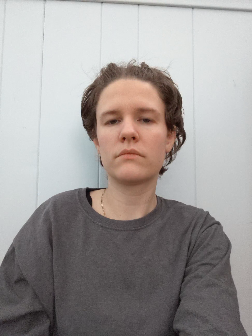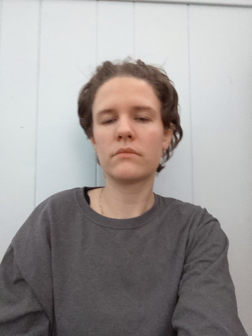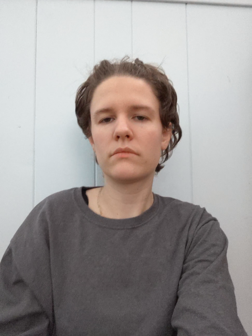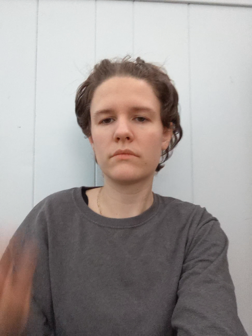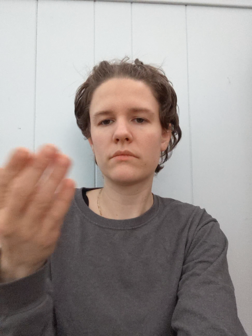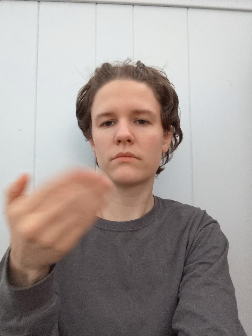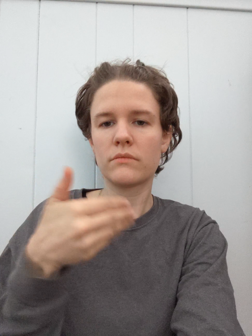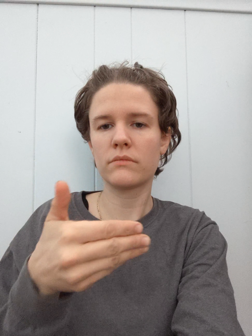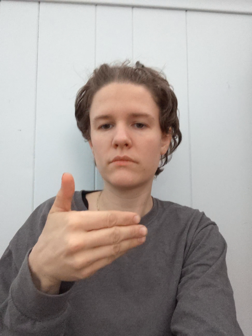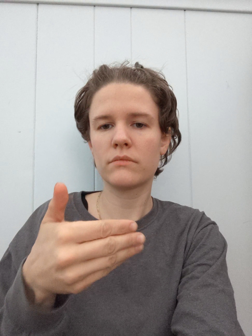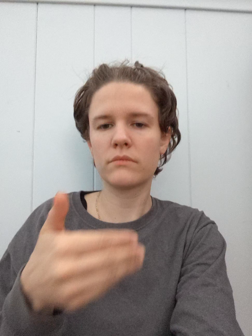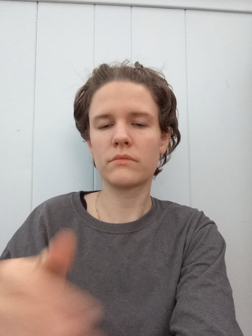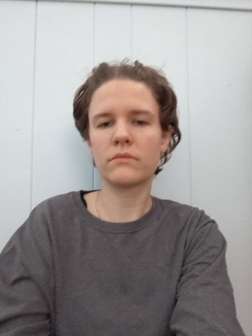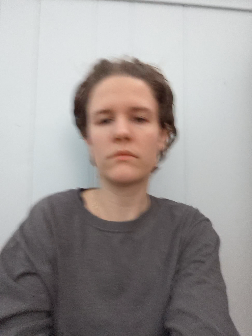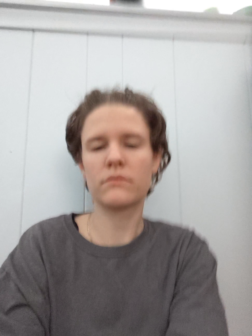close